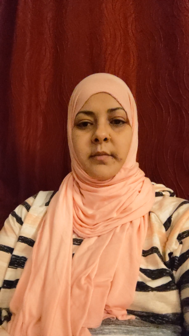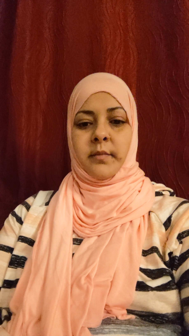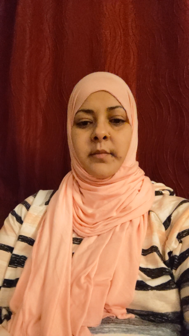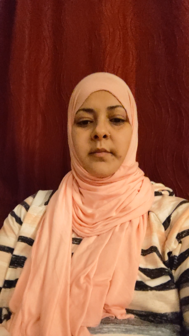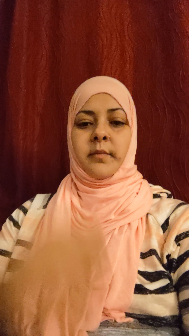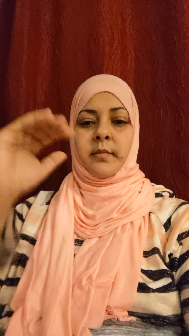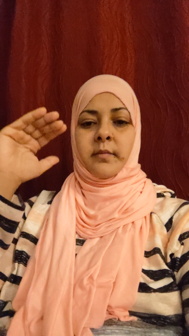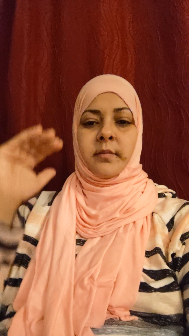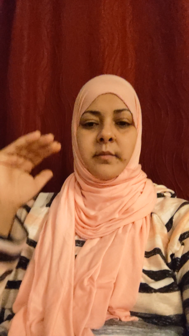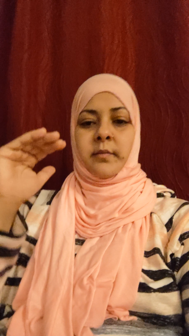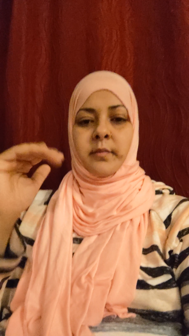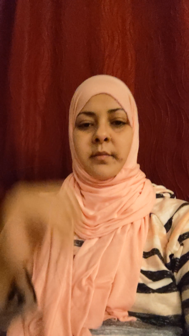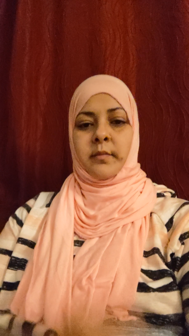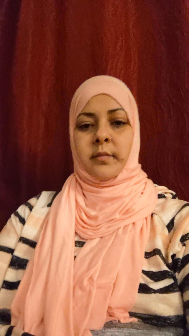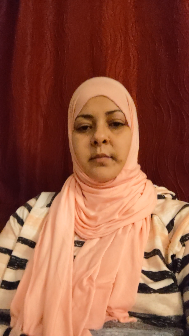short